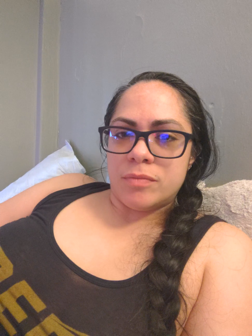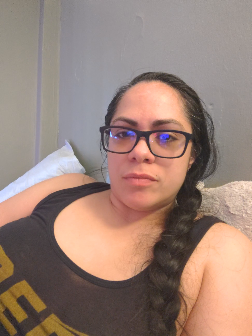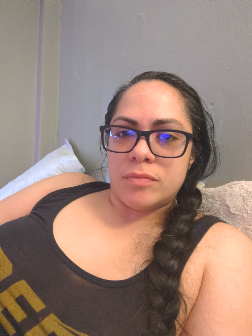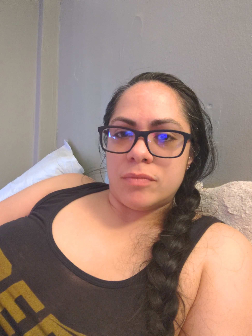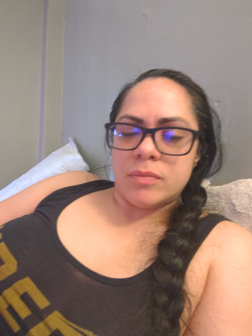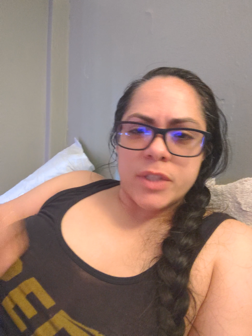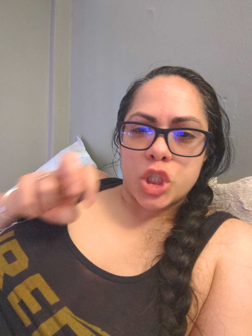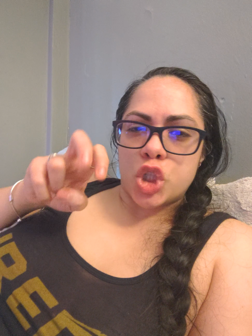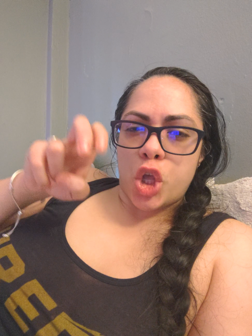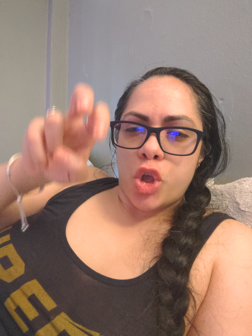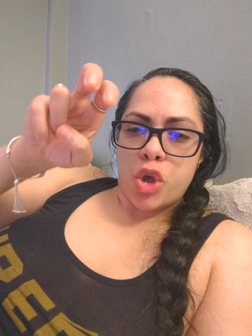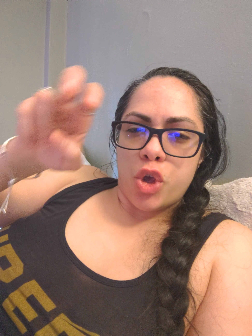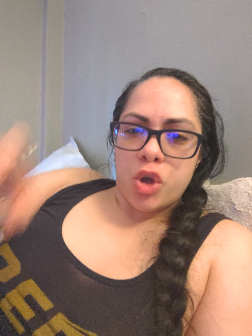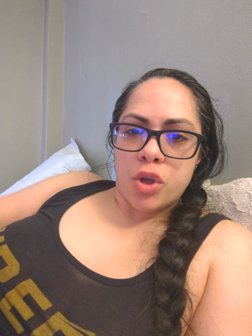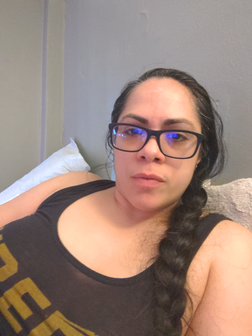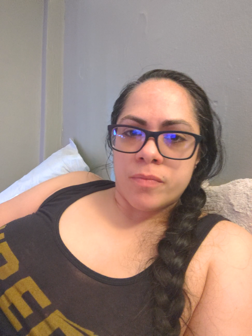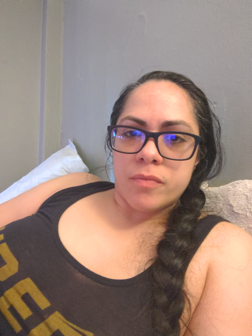stairs